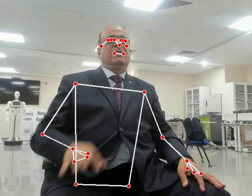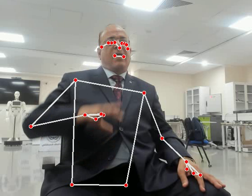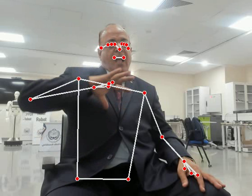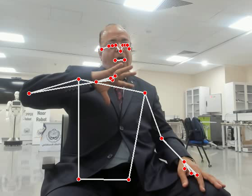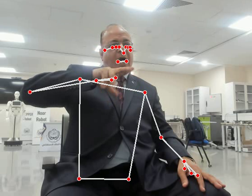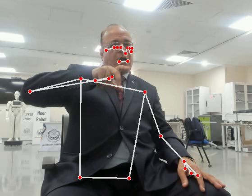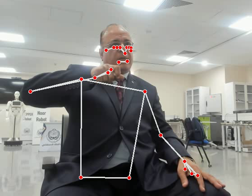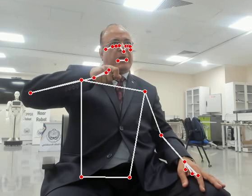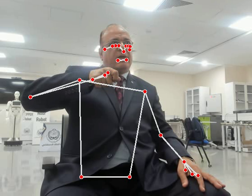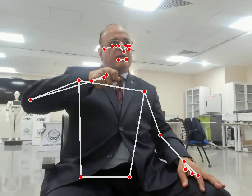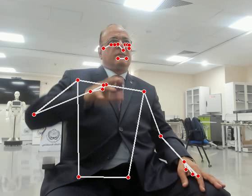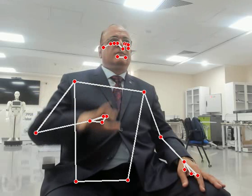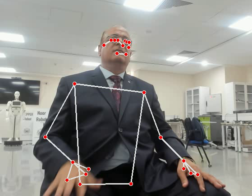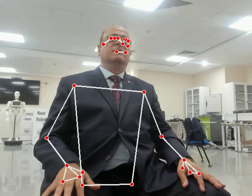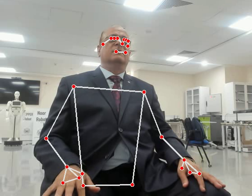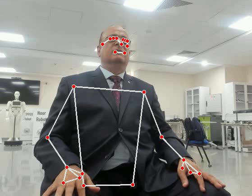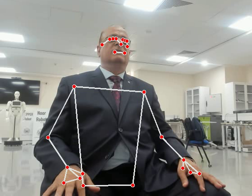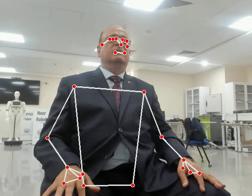harmy